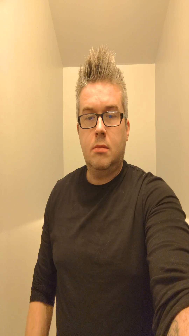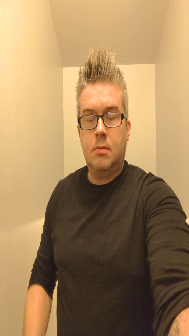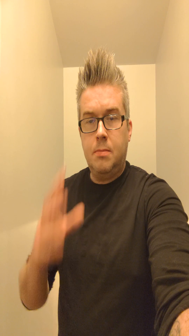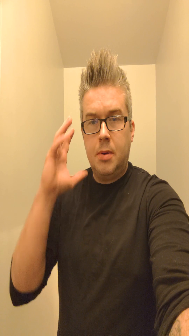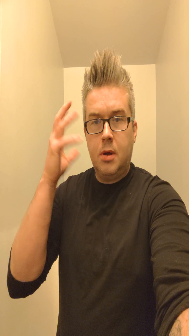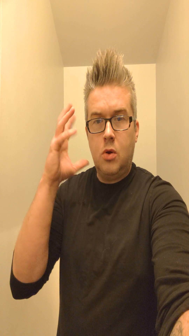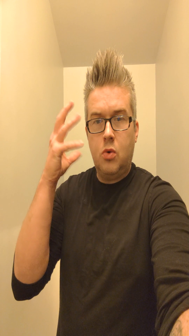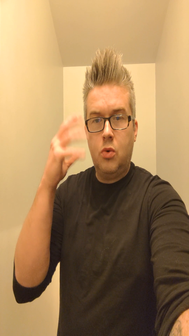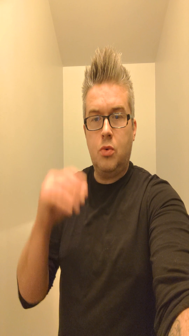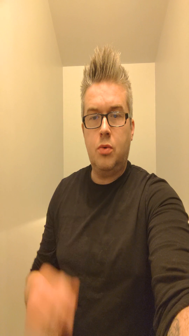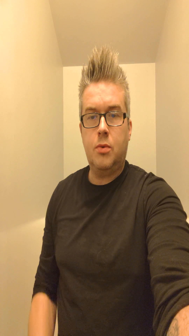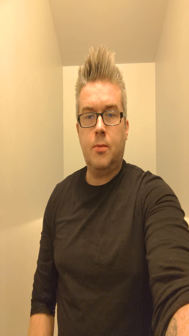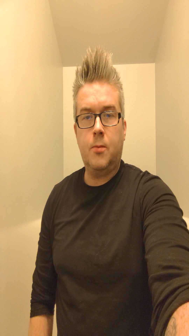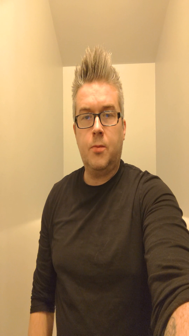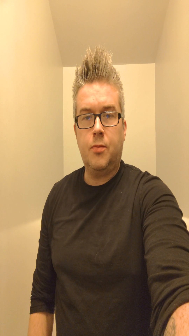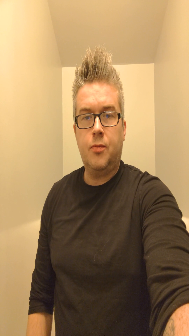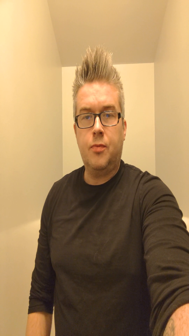radio